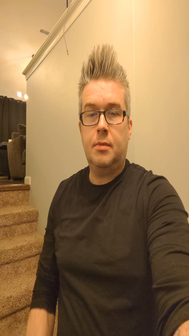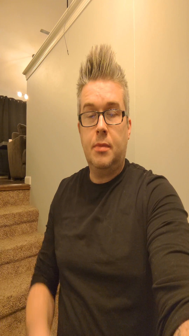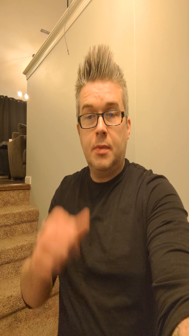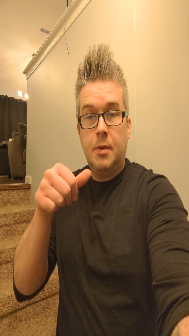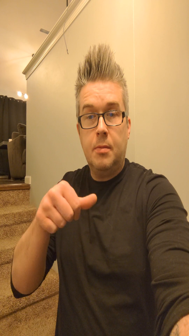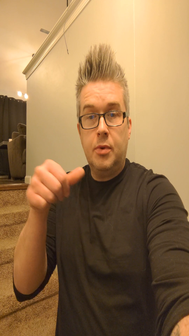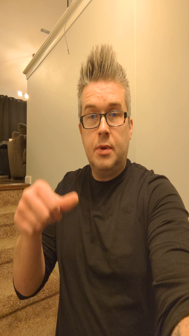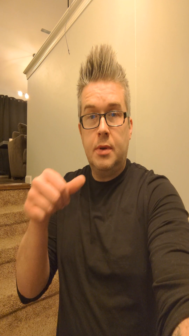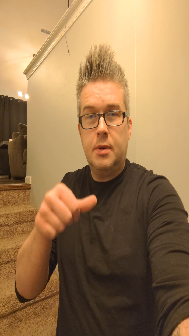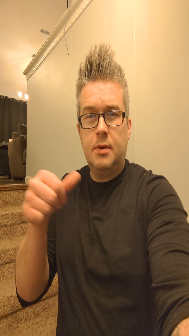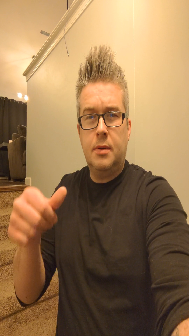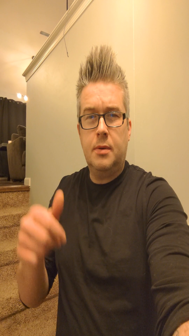puzzle